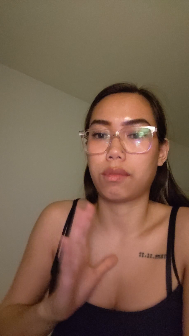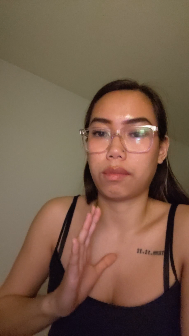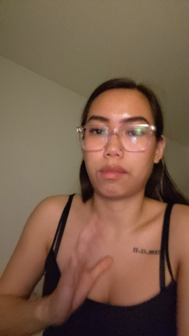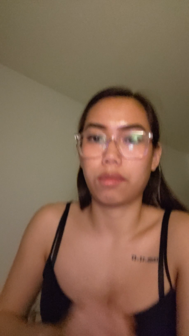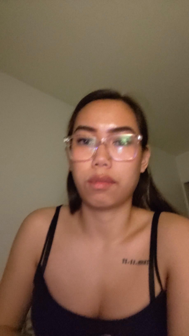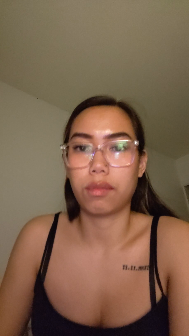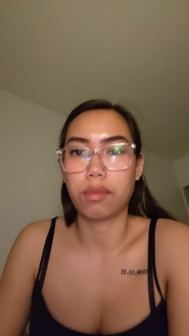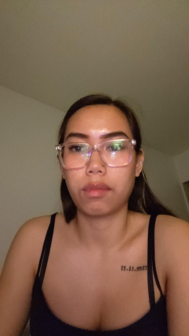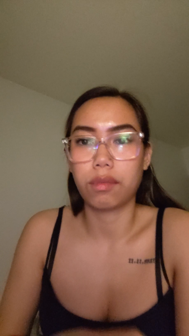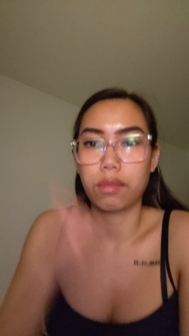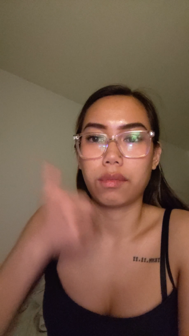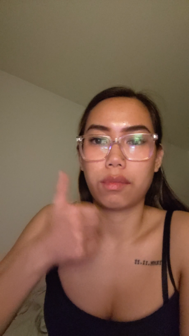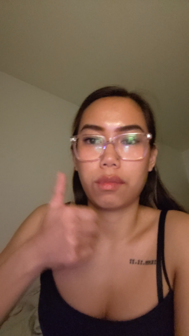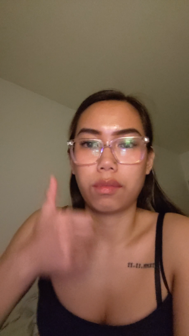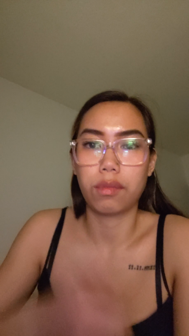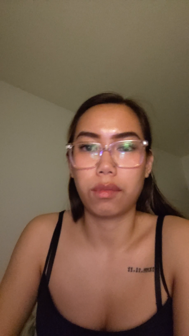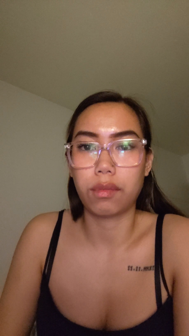help